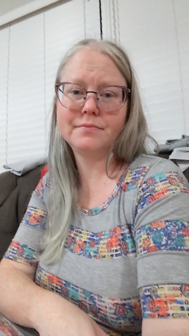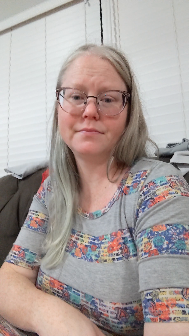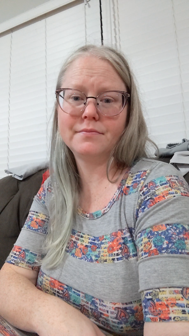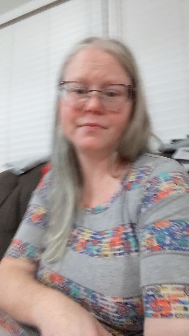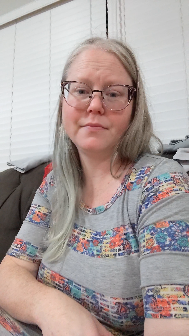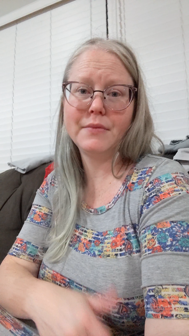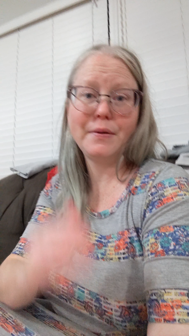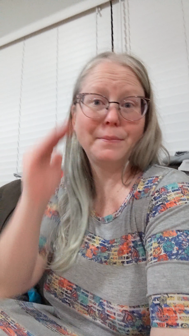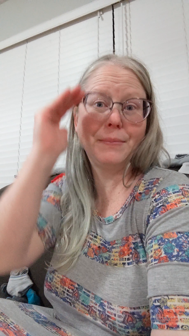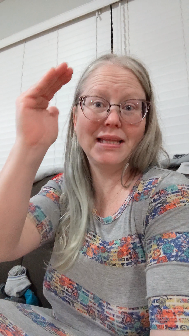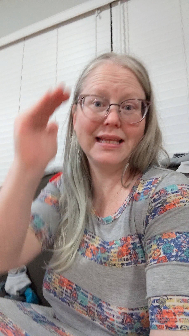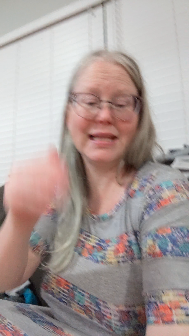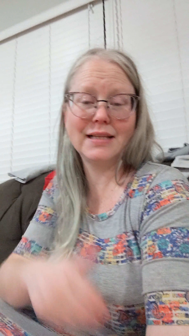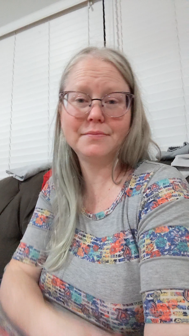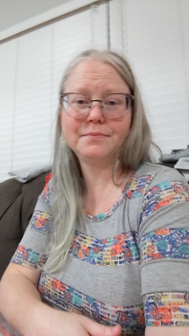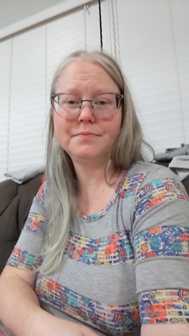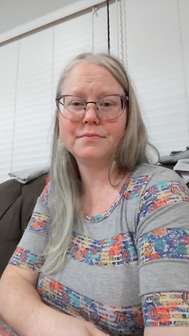big